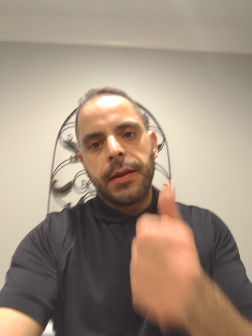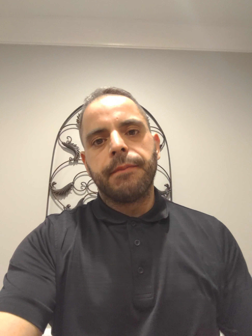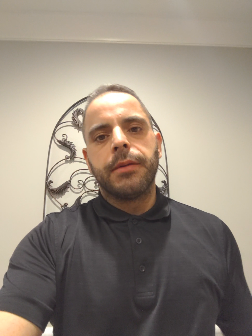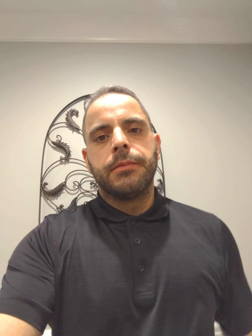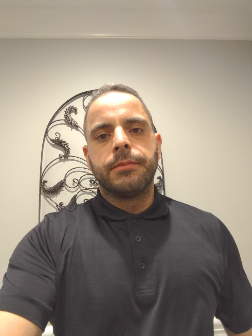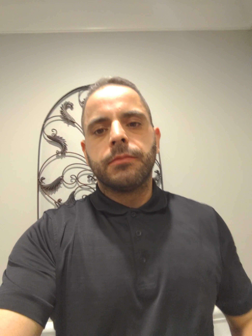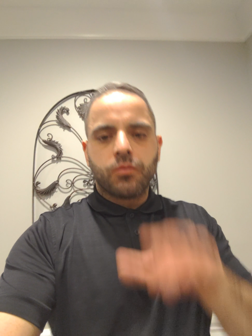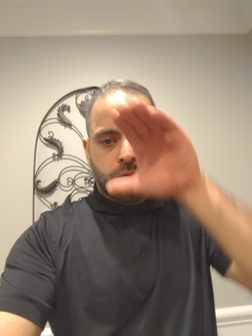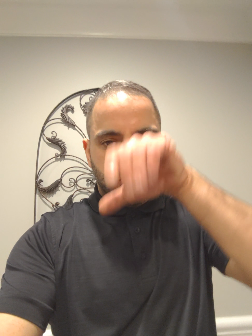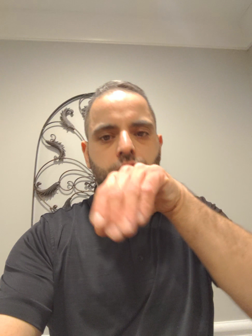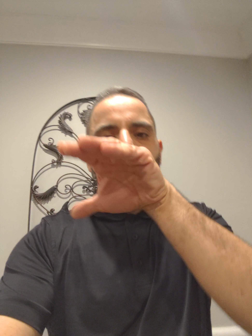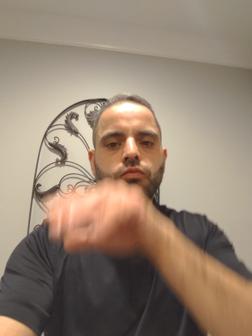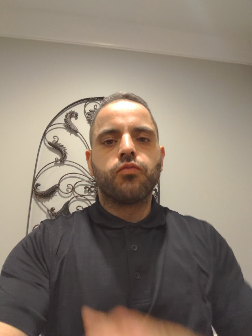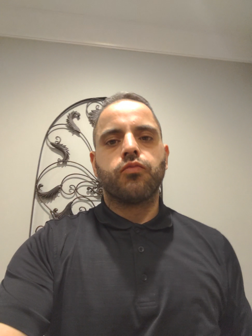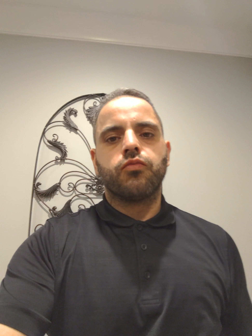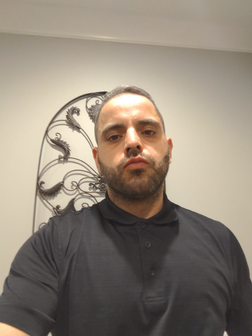elephant